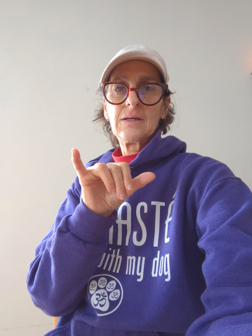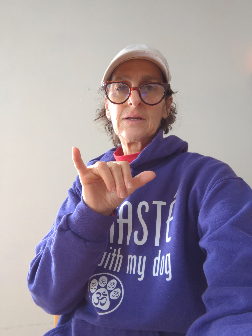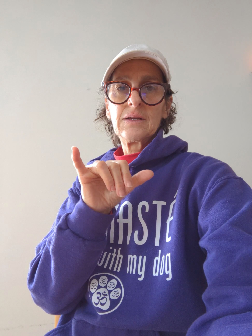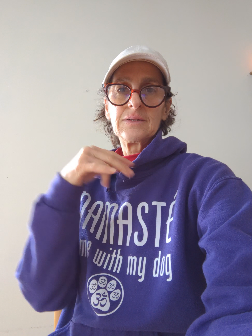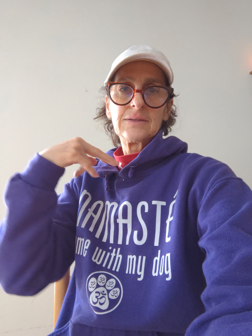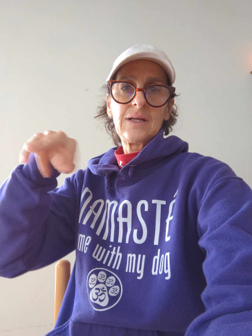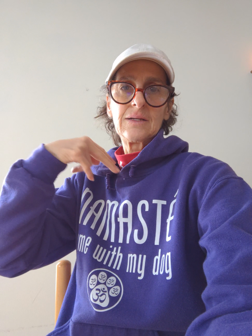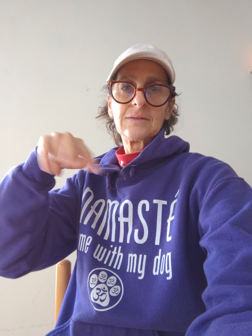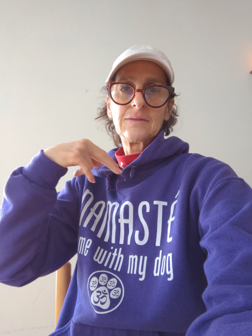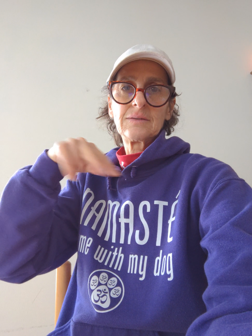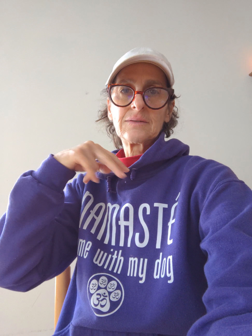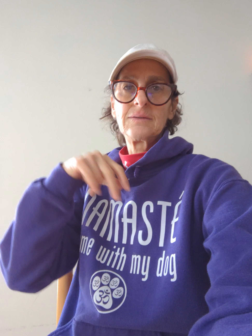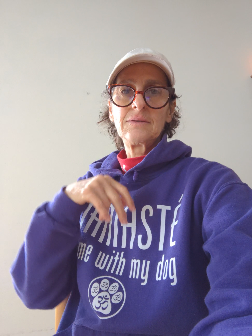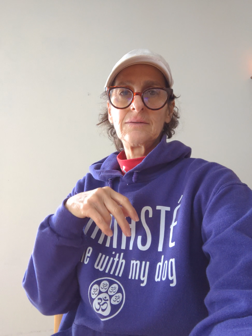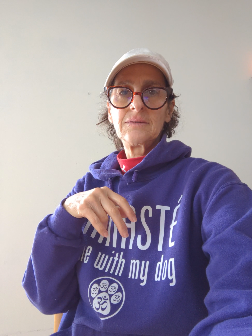dance